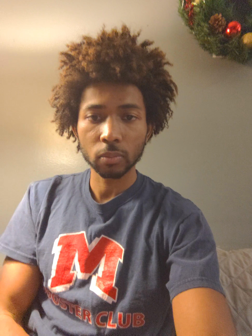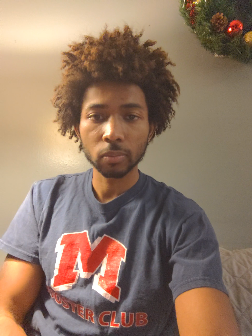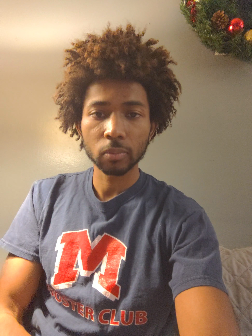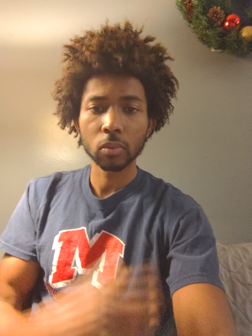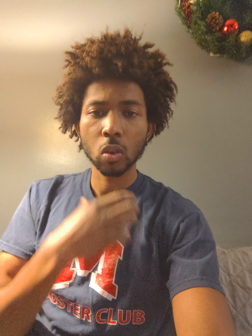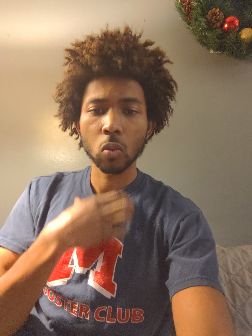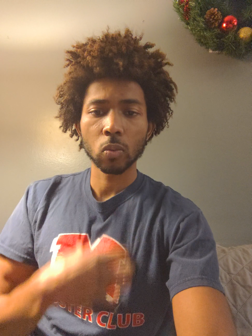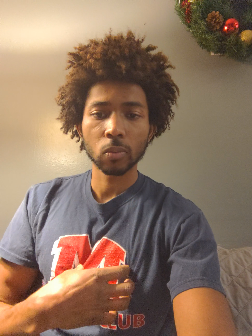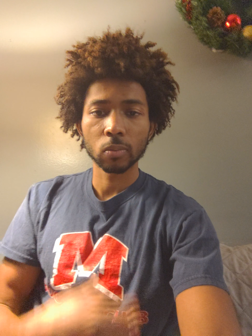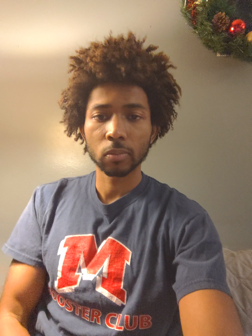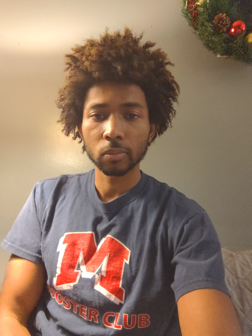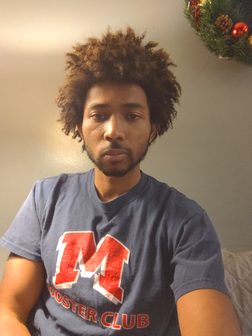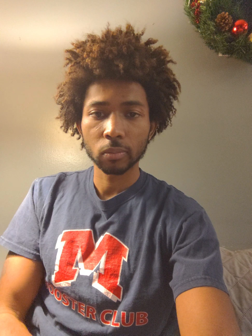hungry